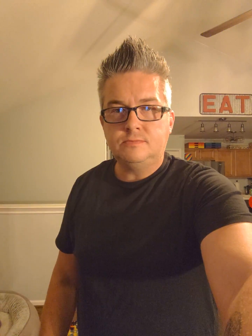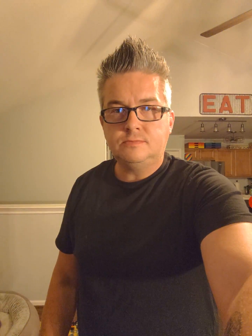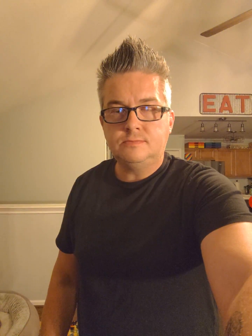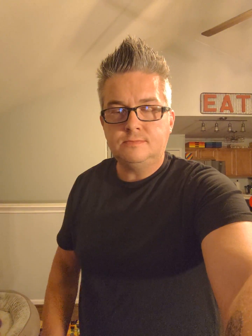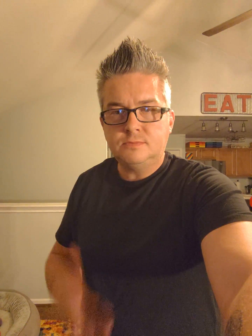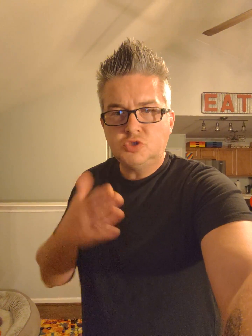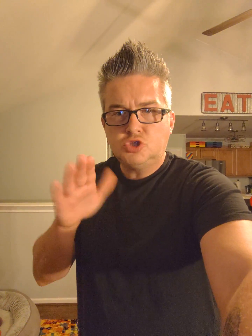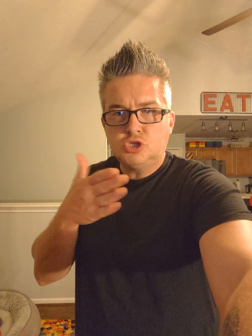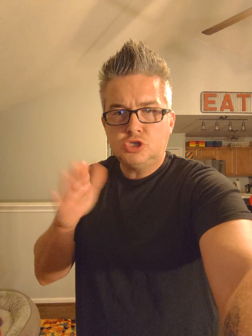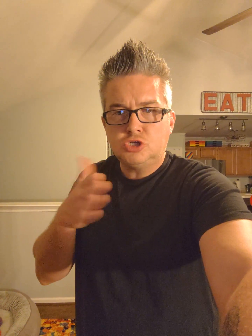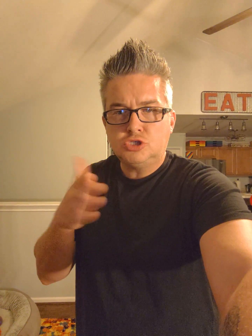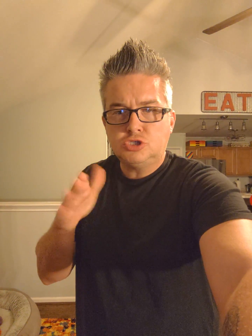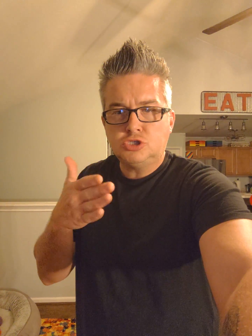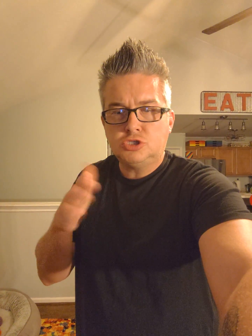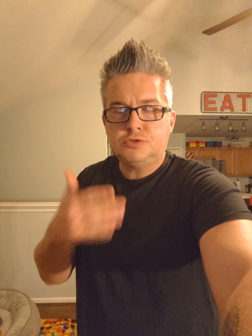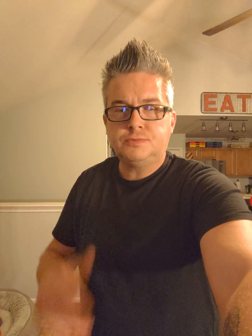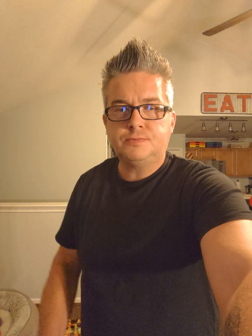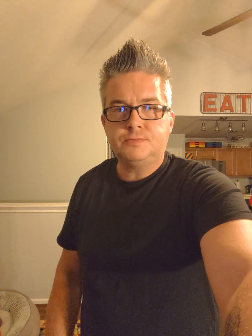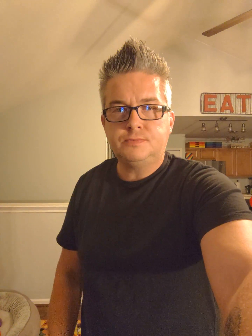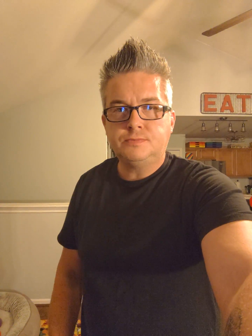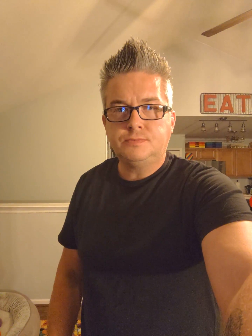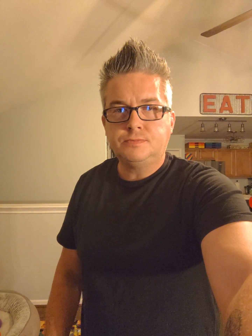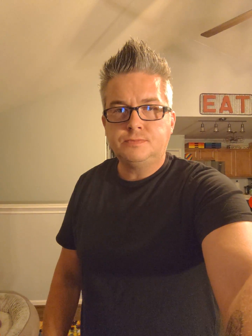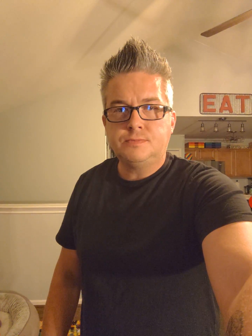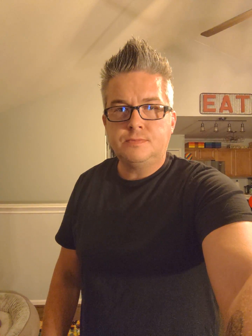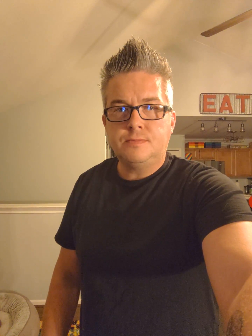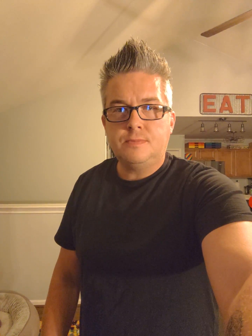share